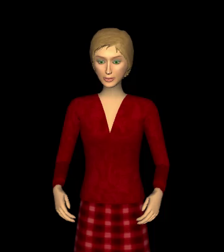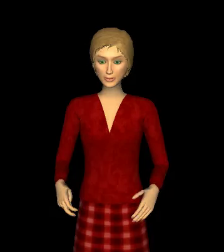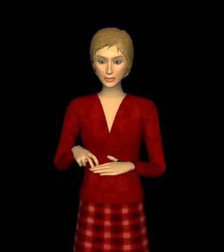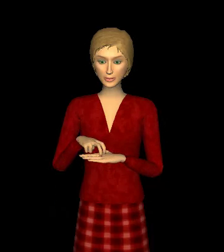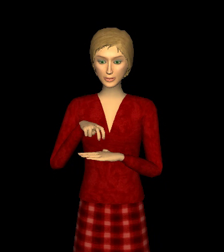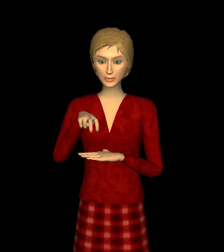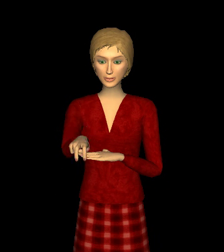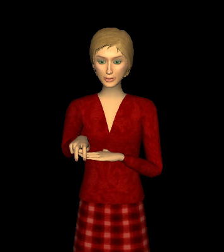يقفز